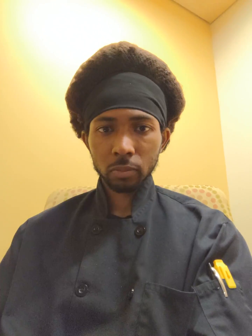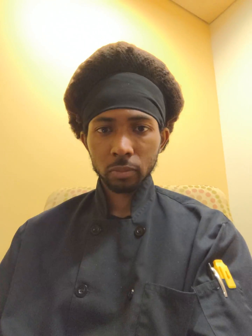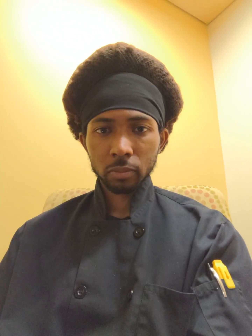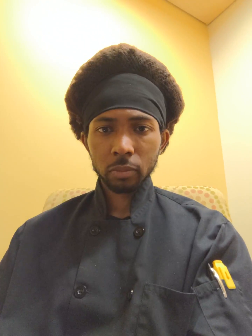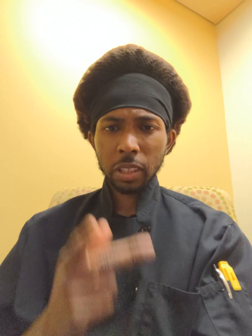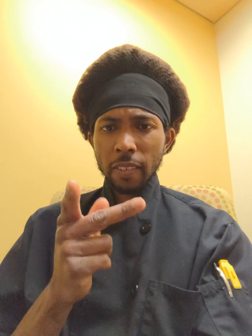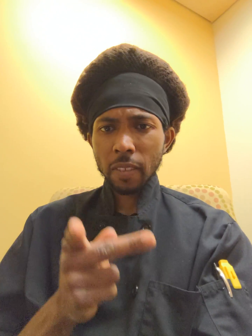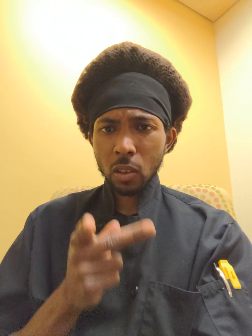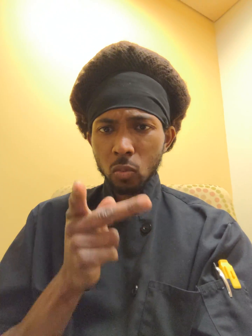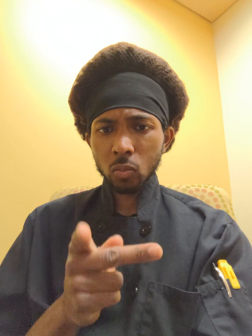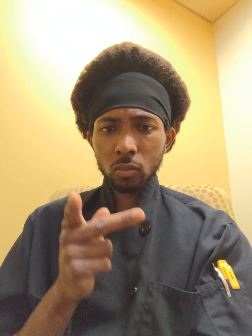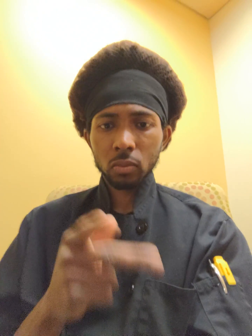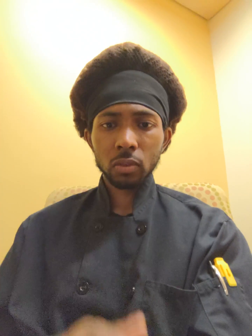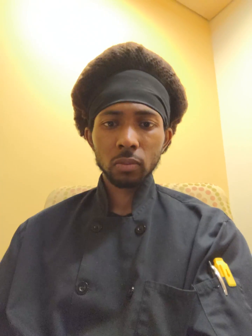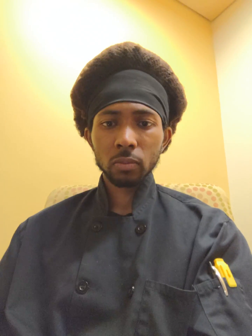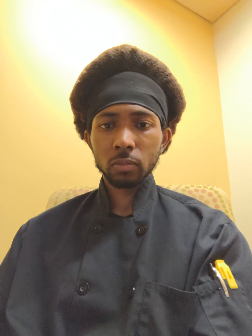careful